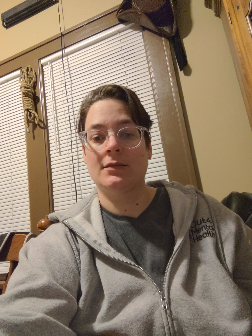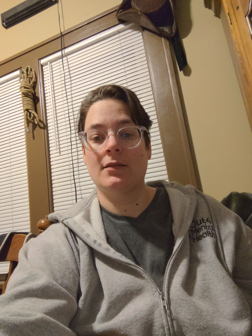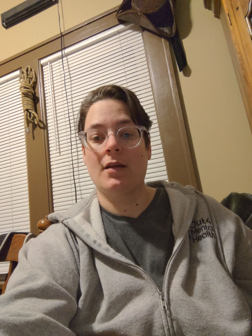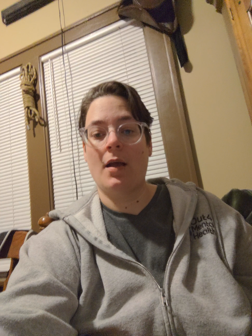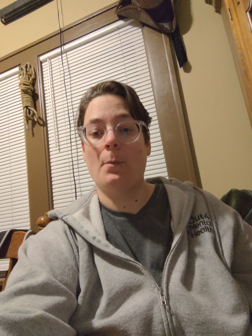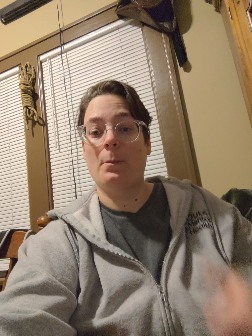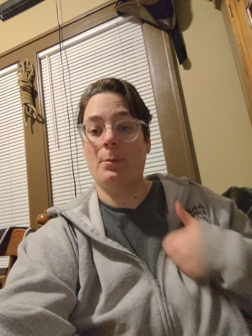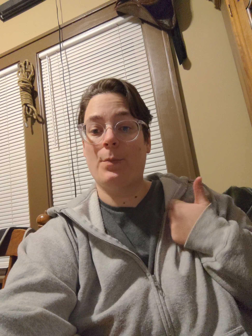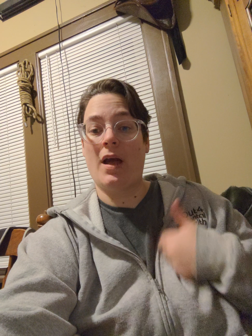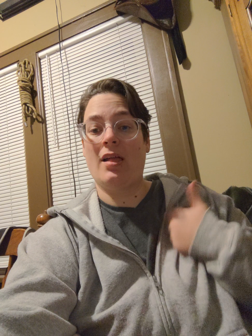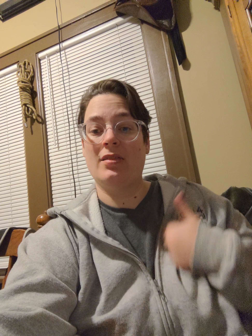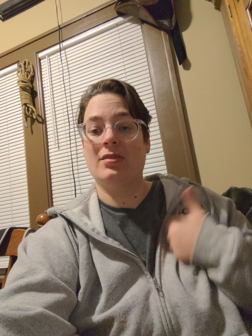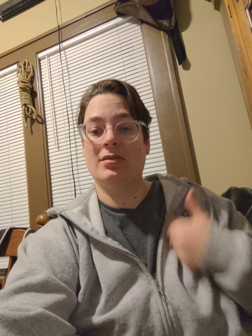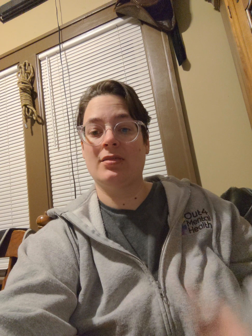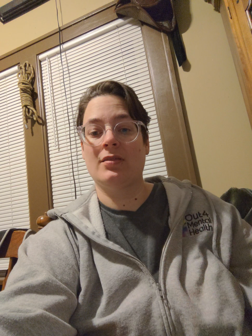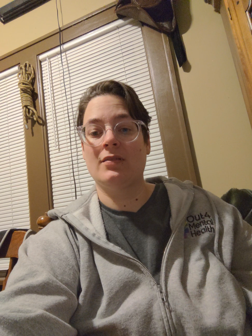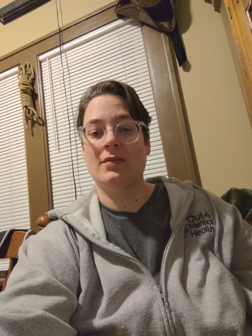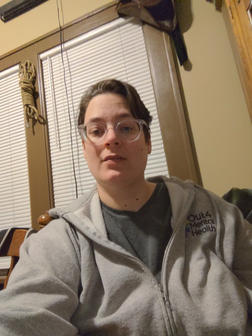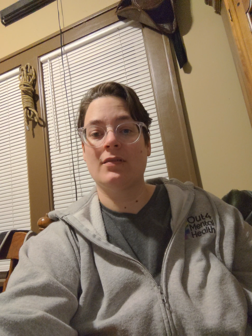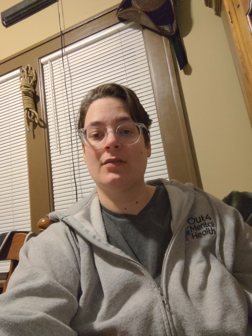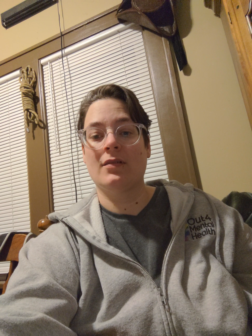bath